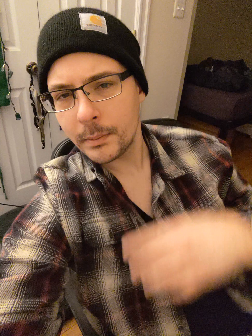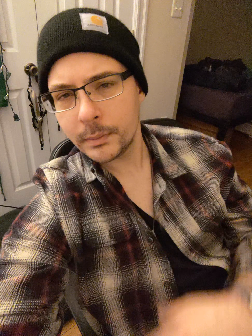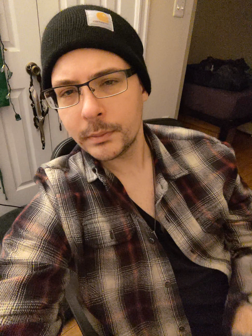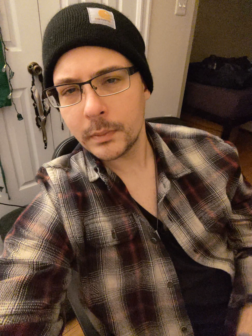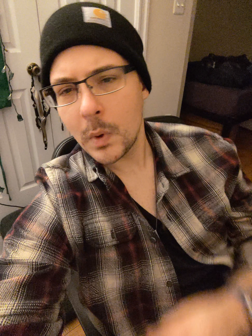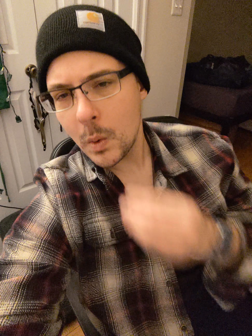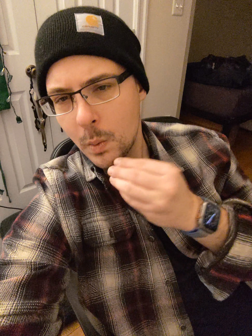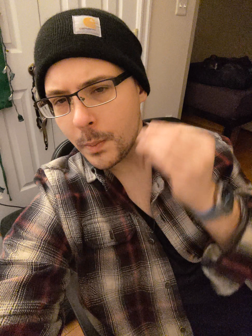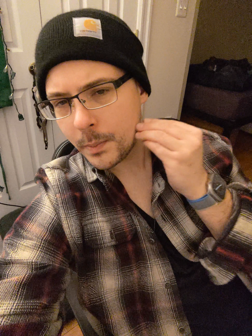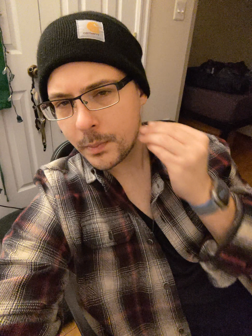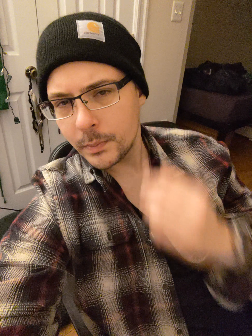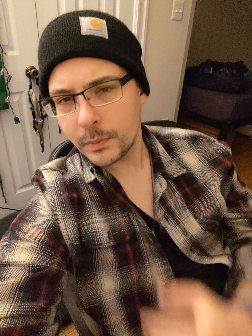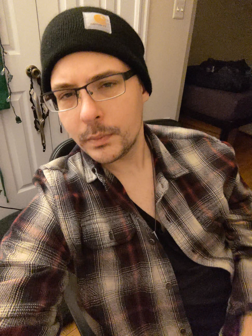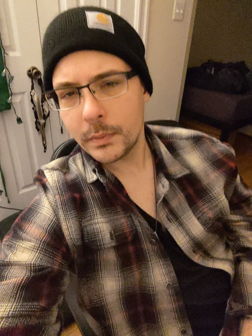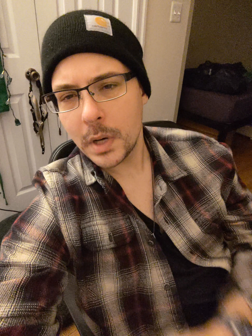home